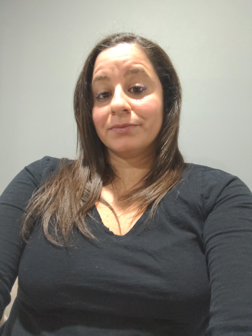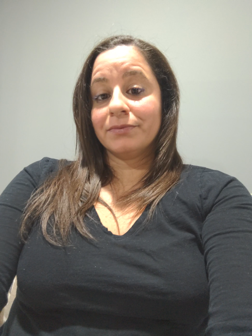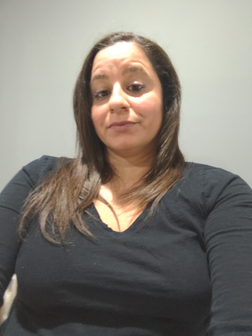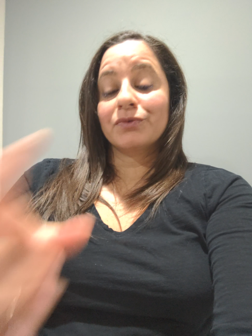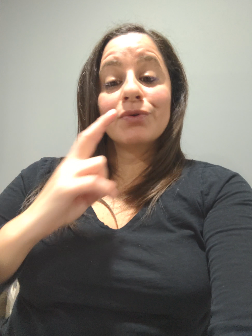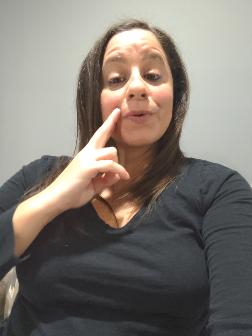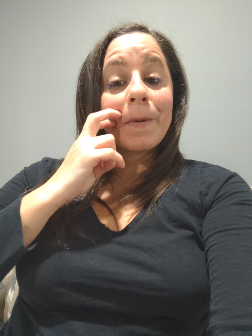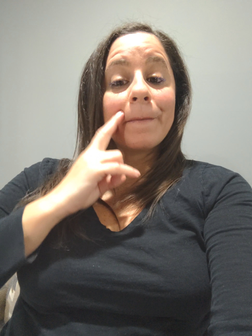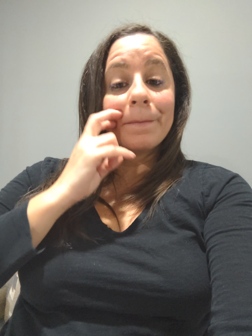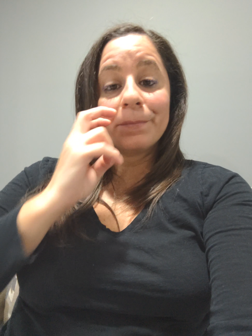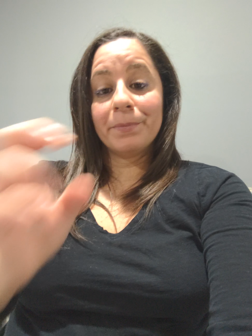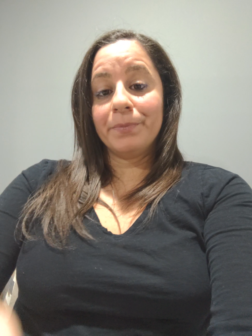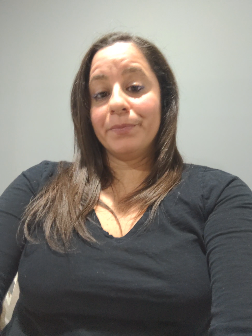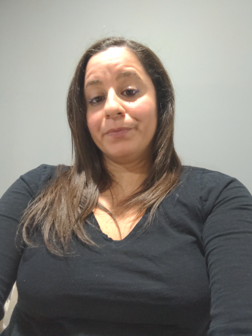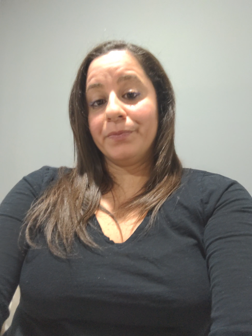gum